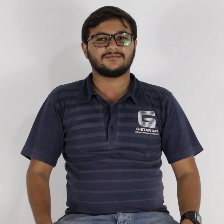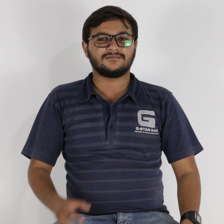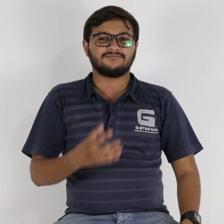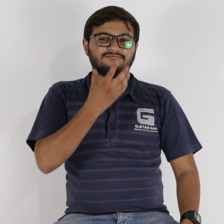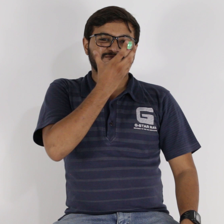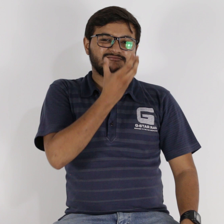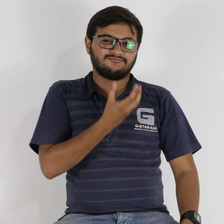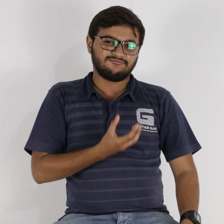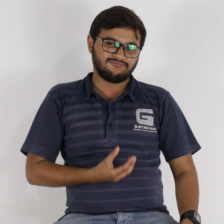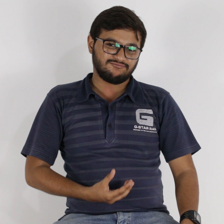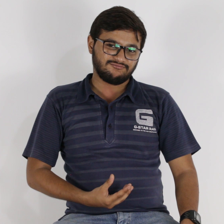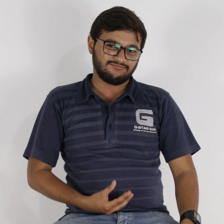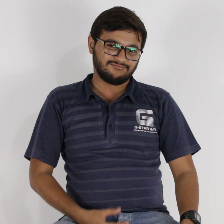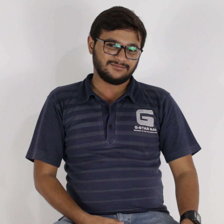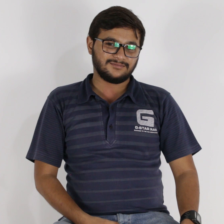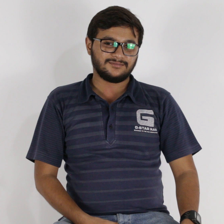sad